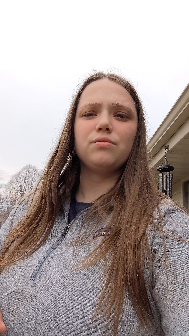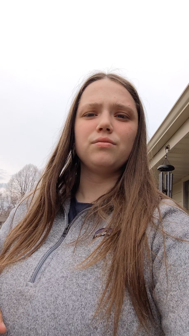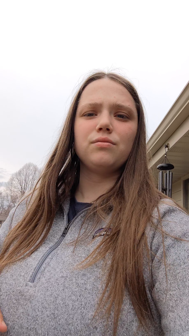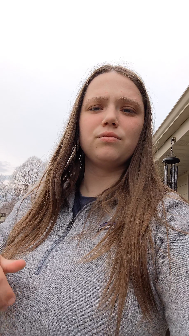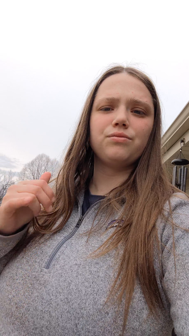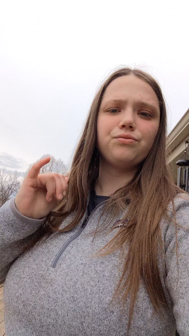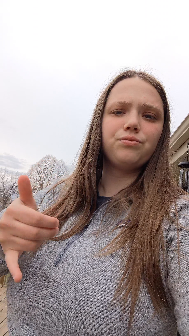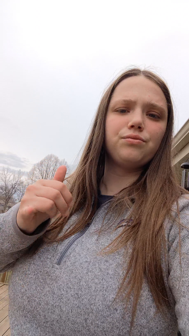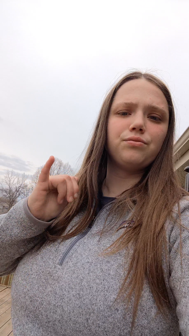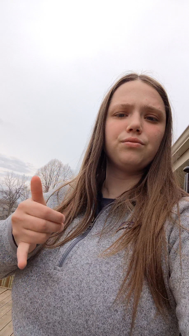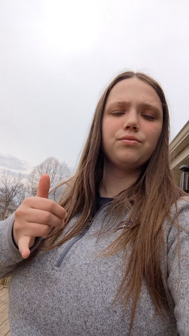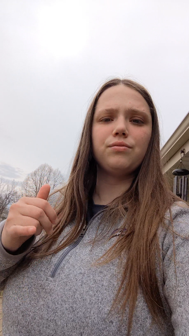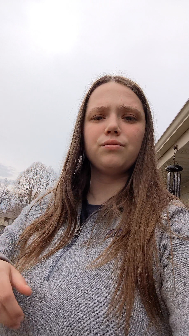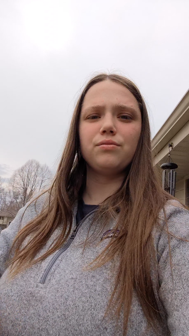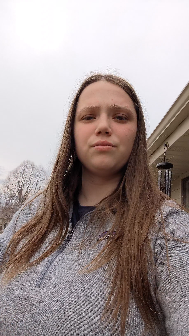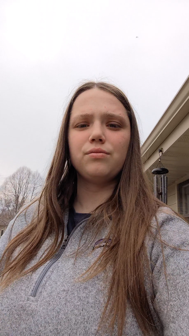rocking chair